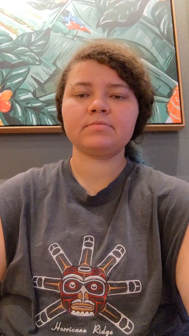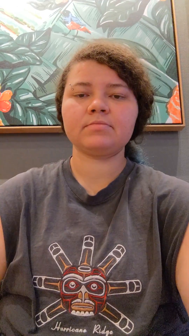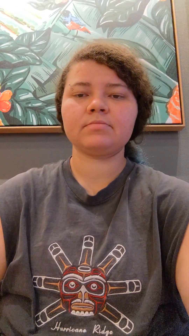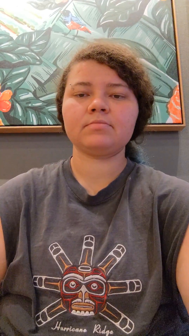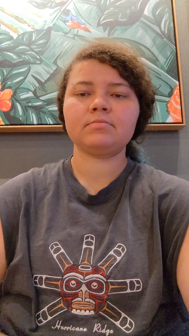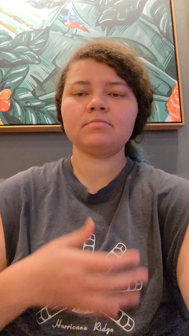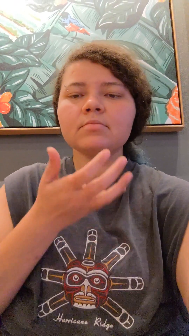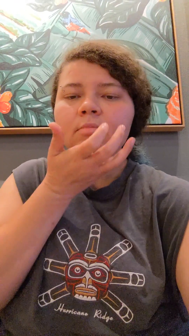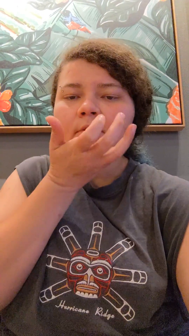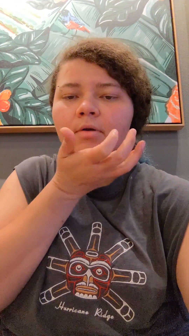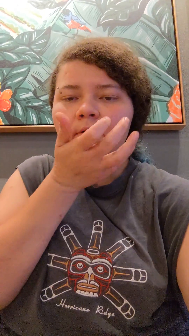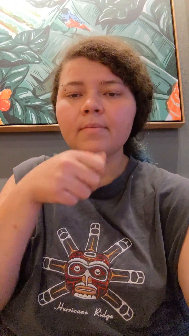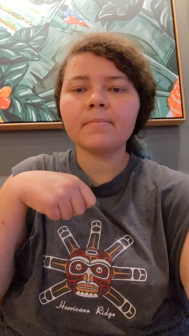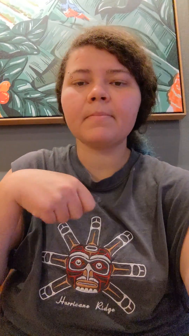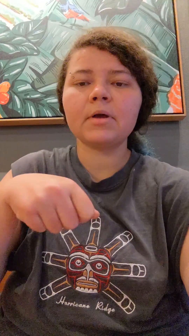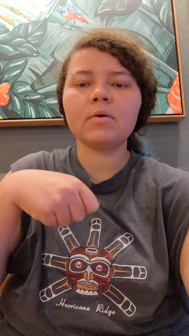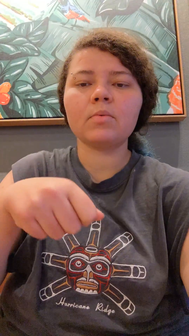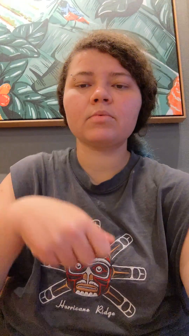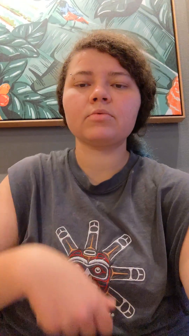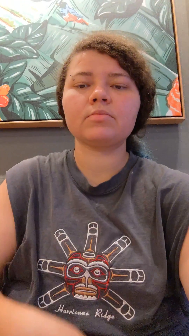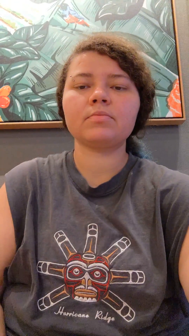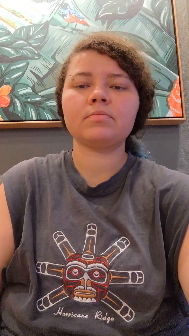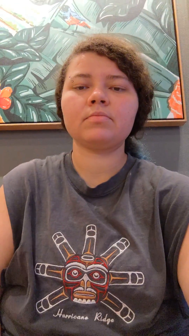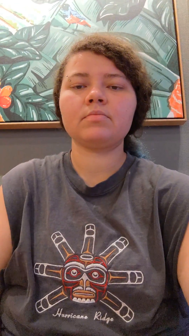lawn mower